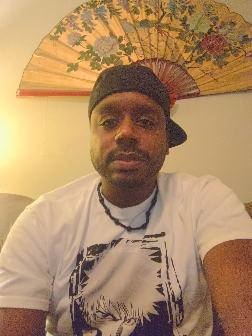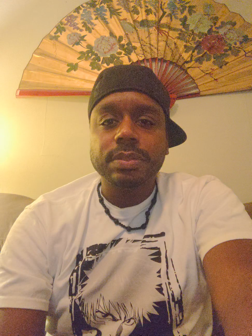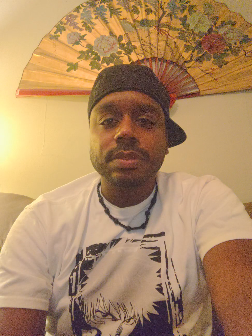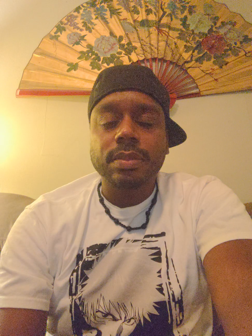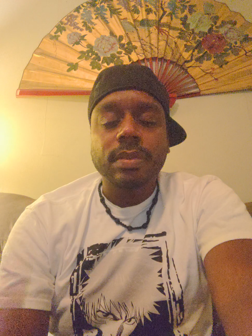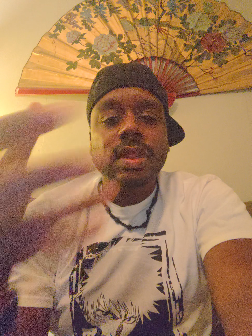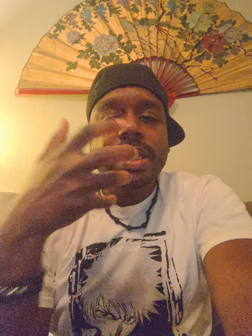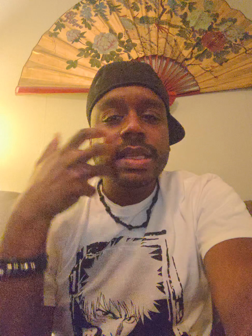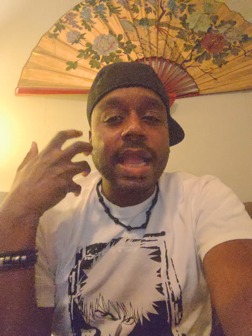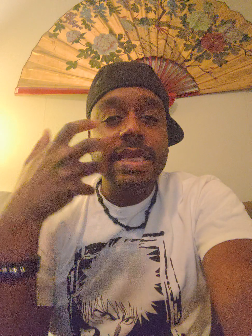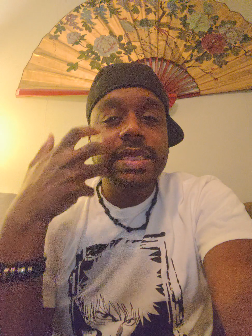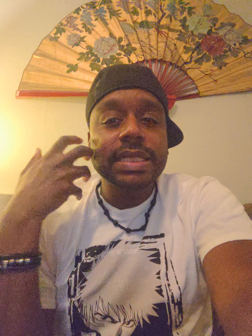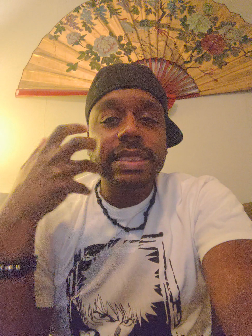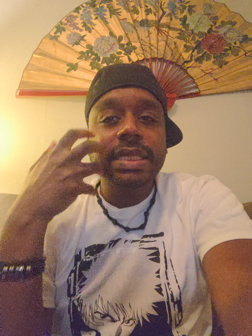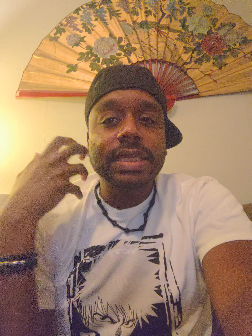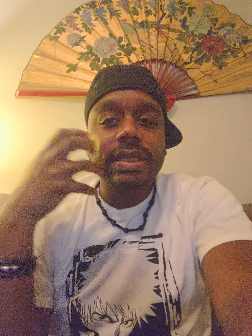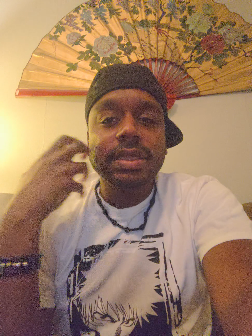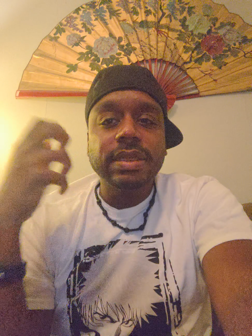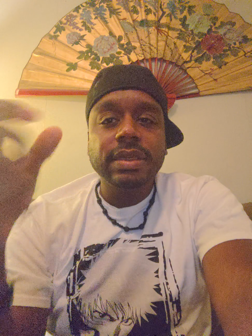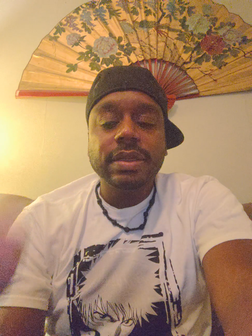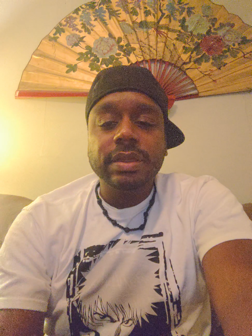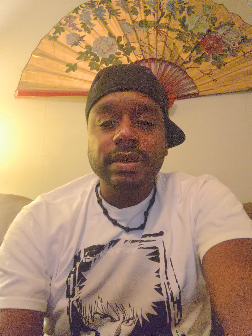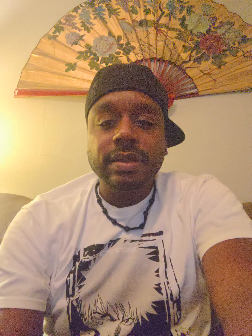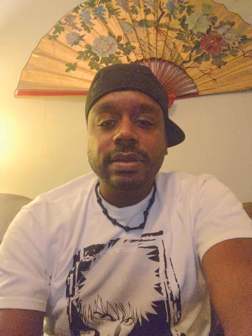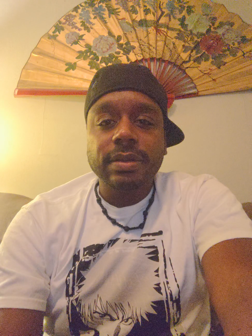tiger